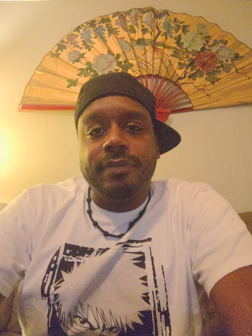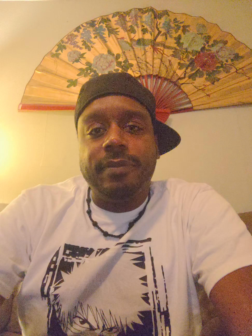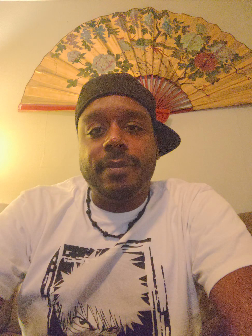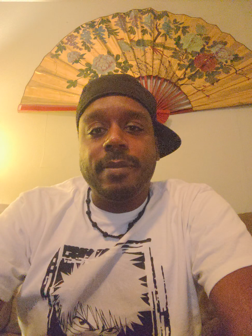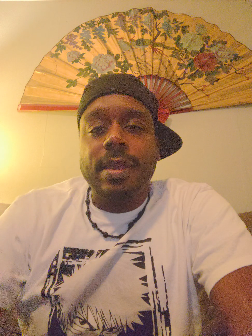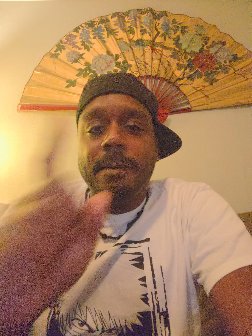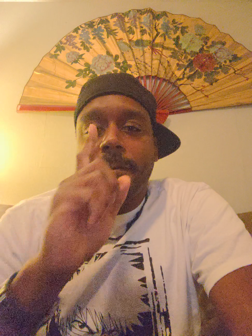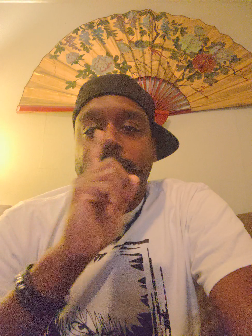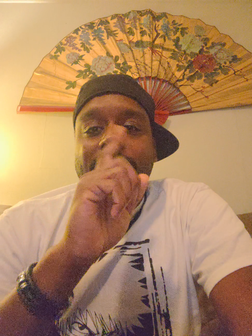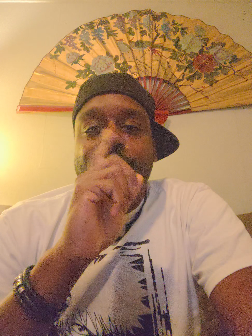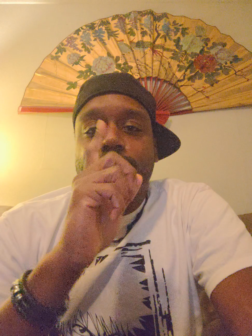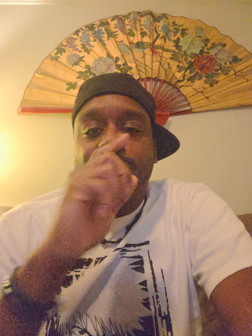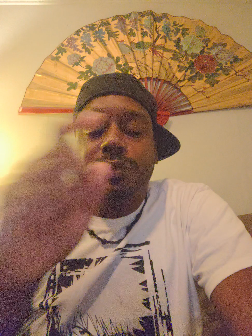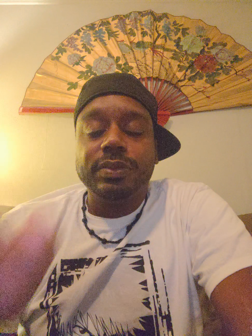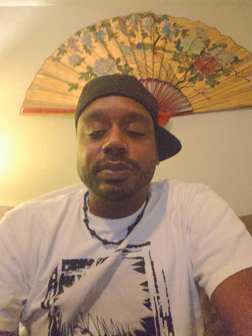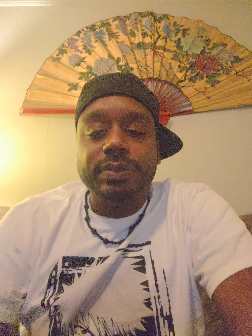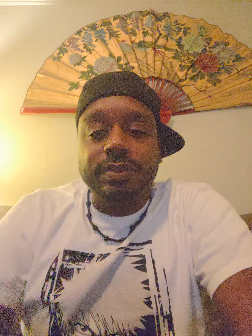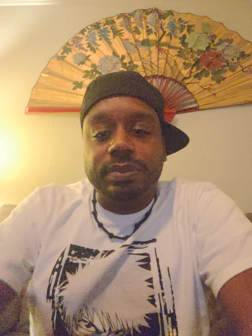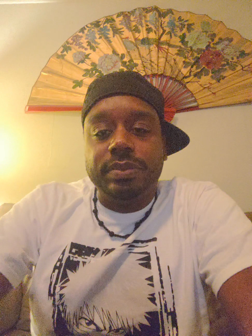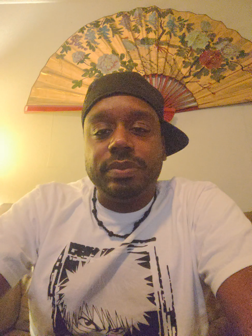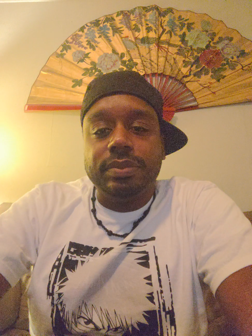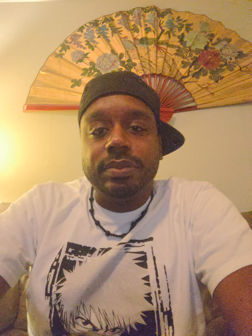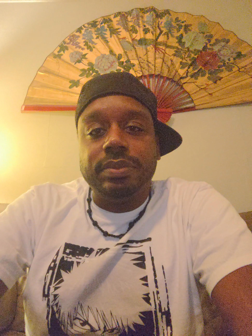mouse